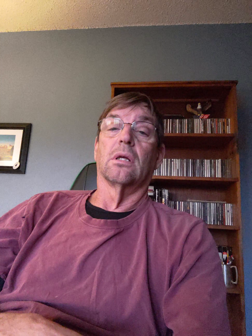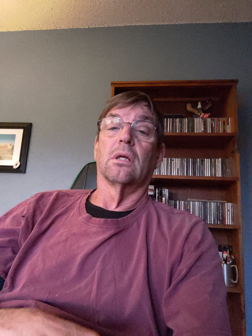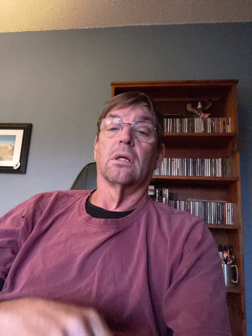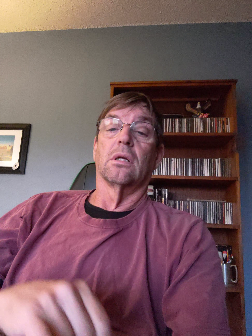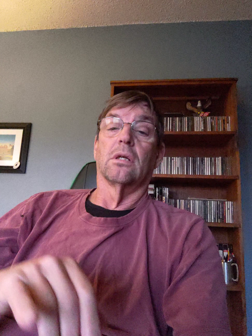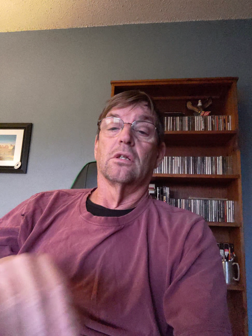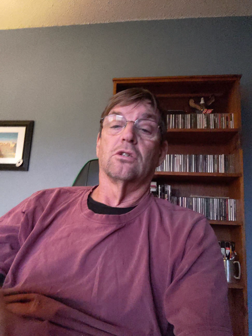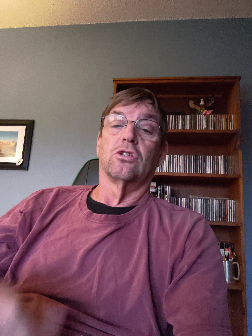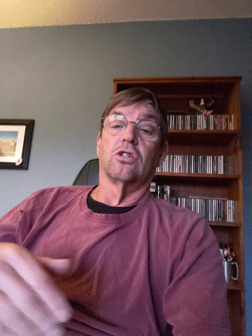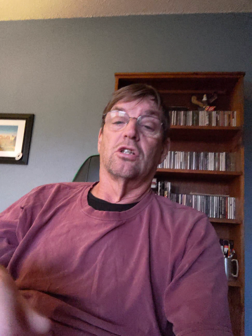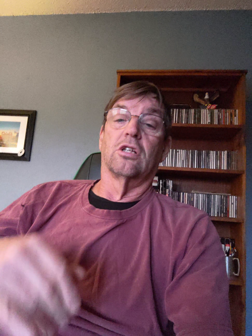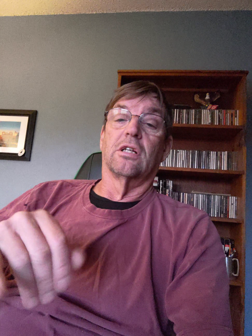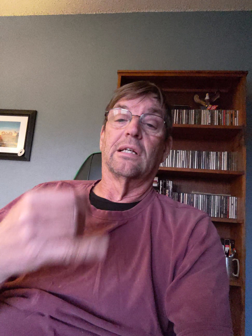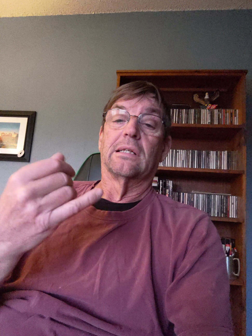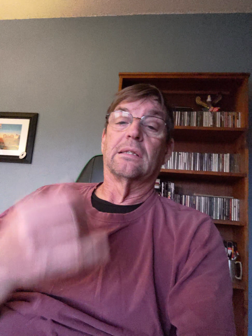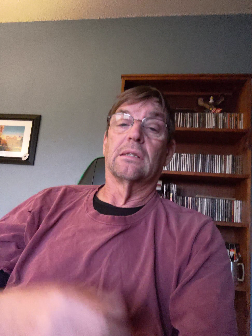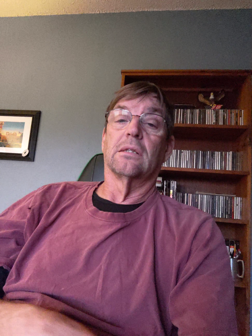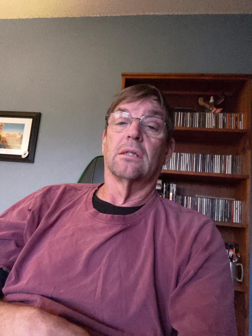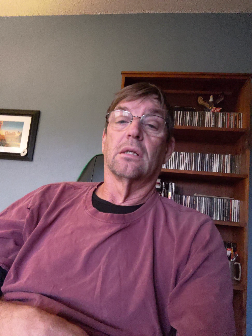jeans